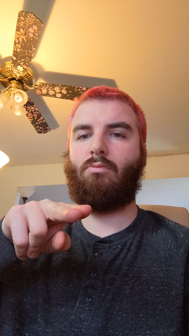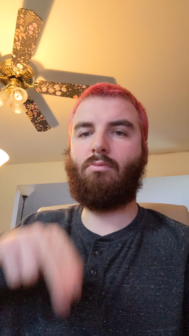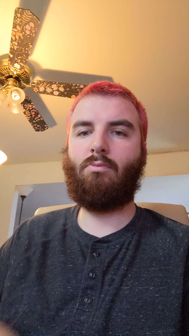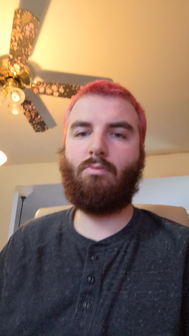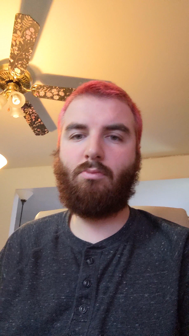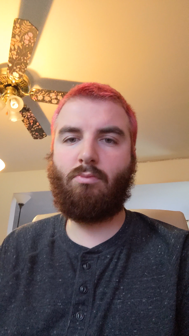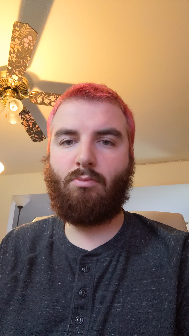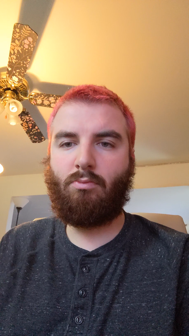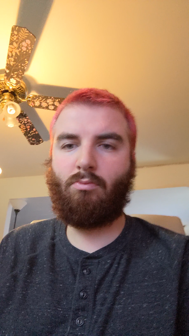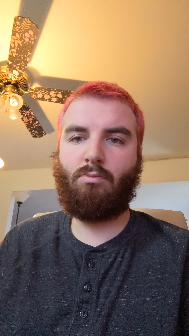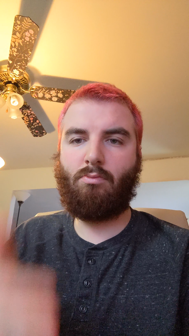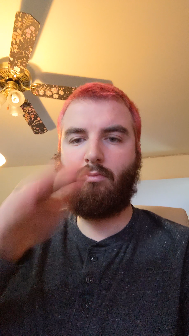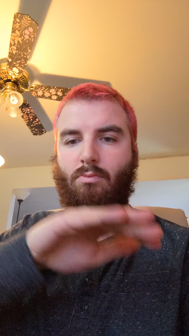cover